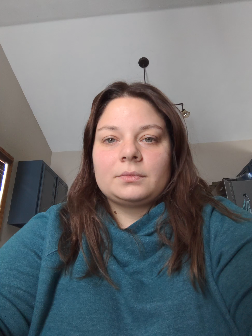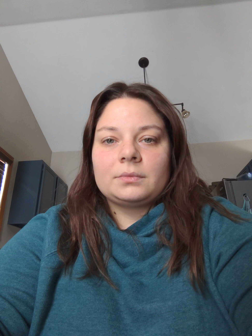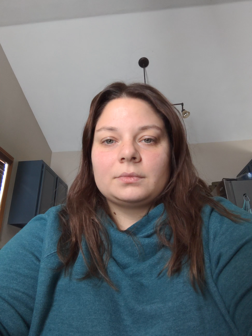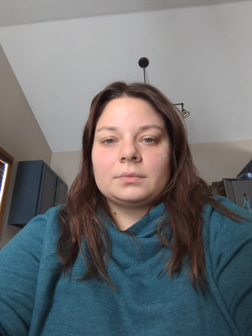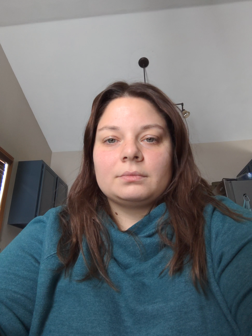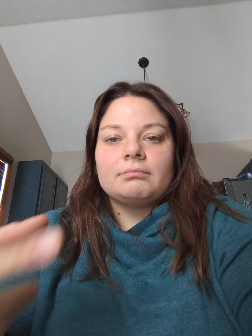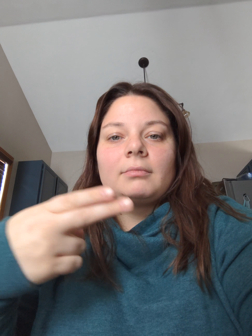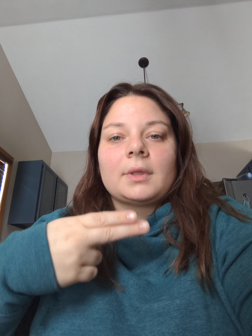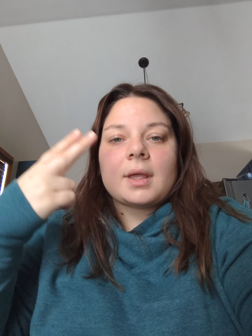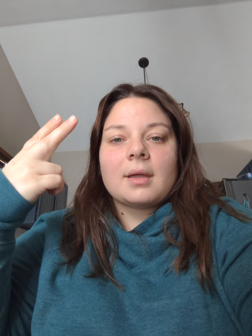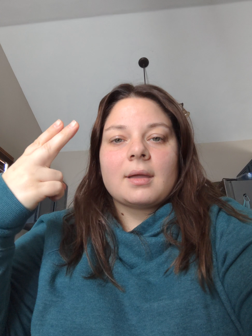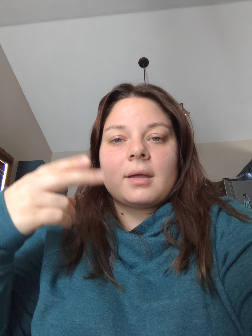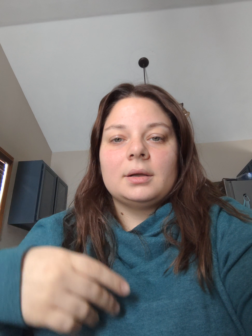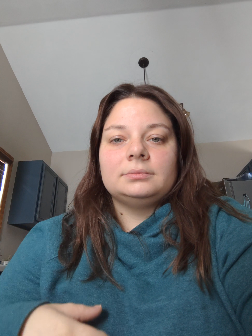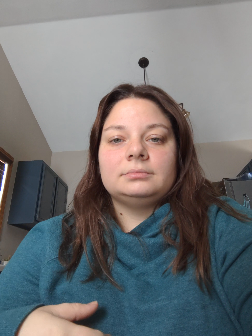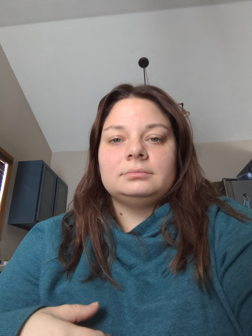high